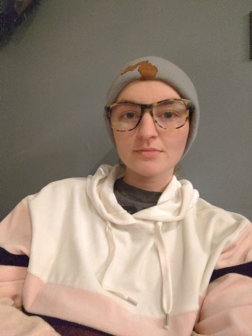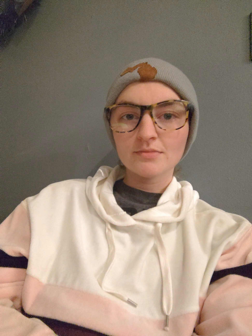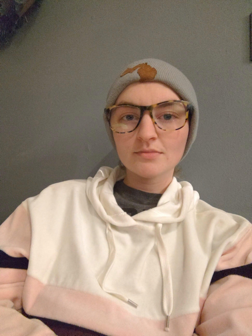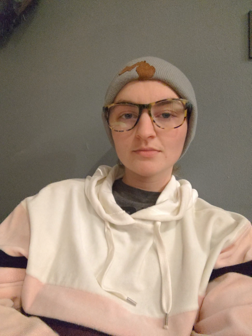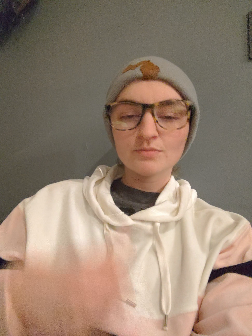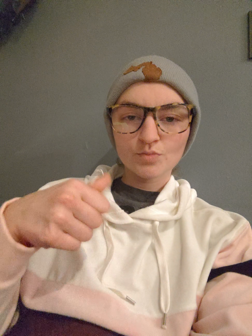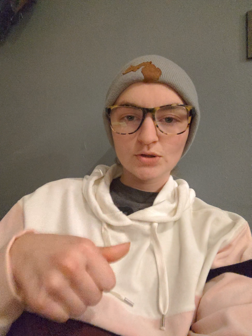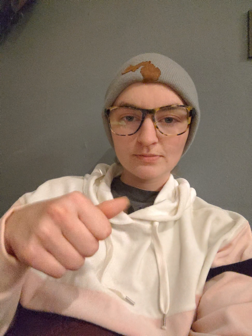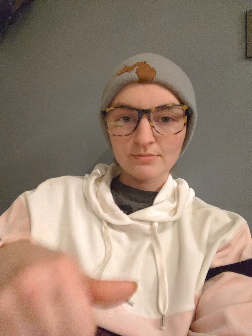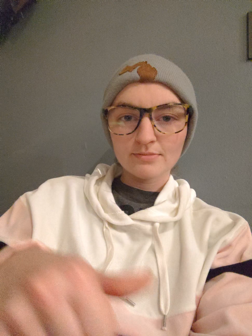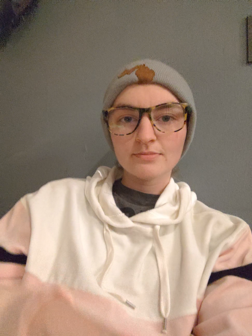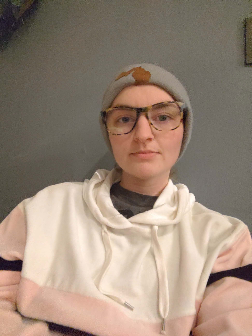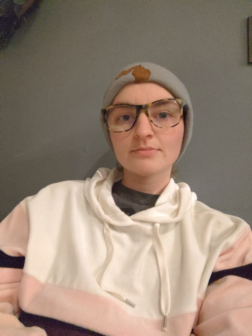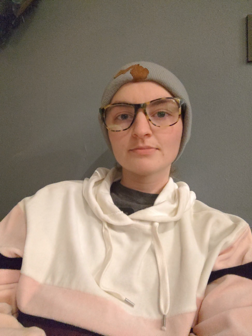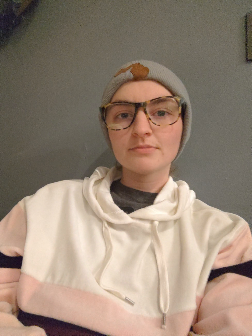puzzle